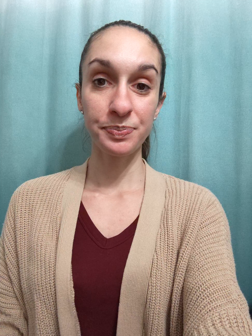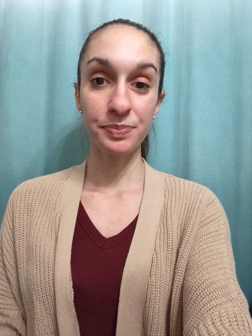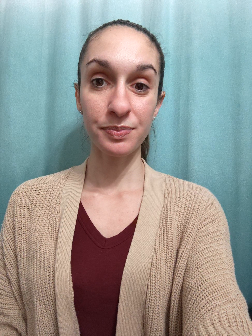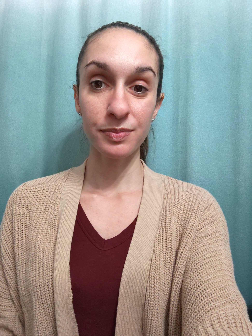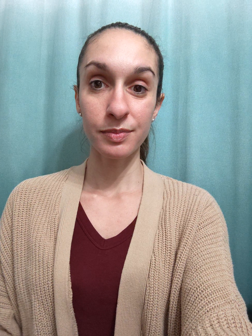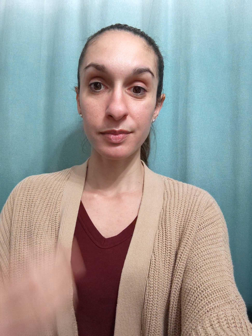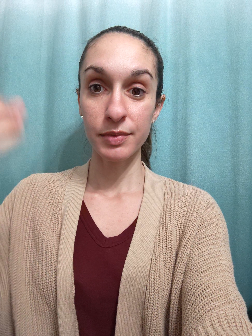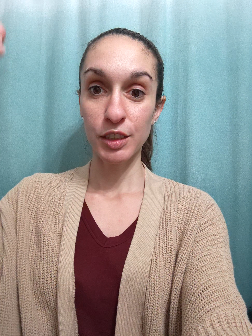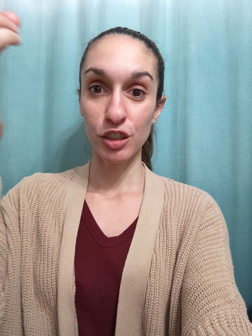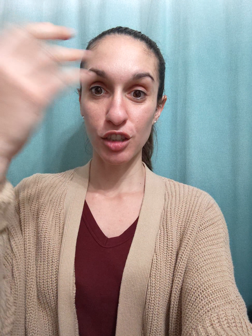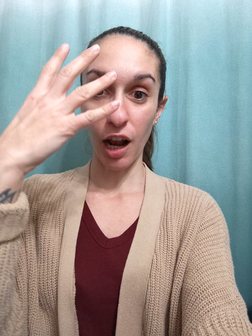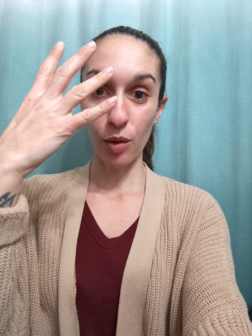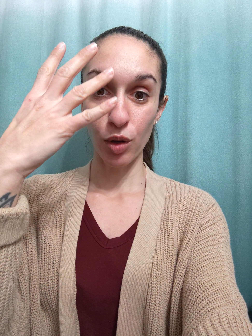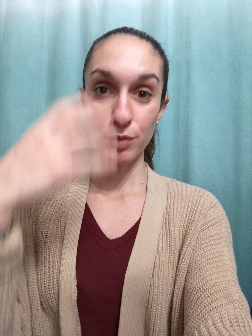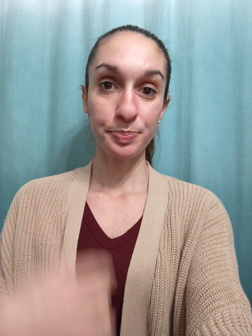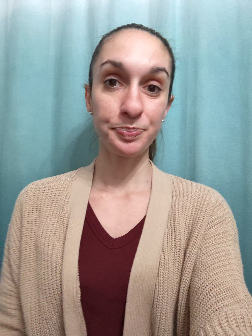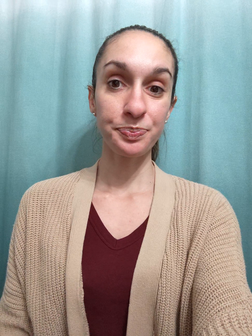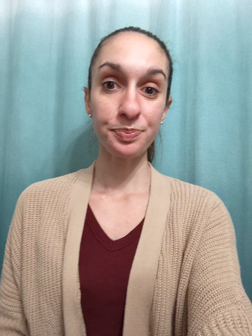shower